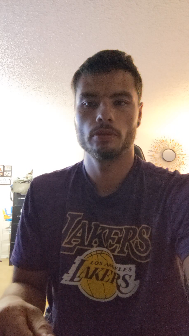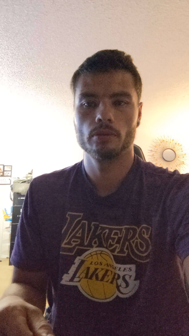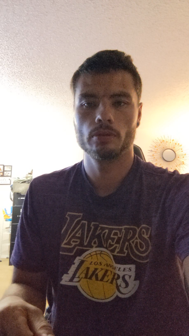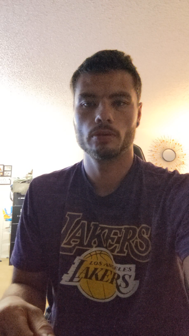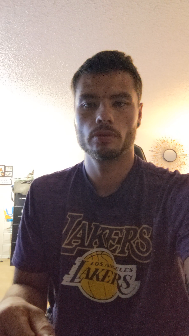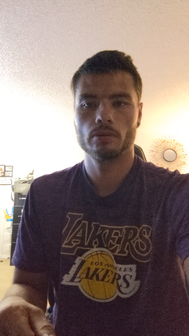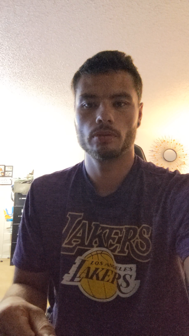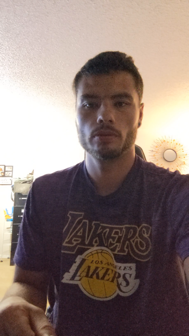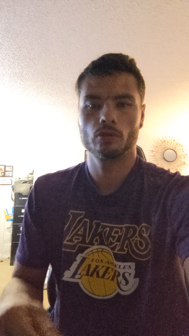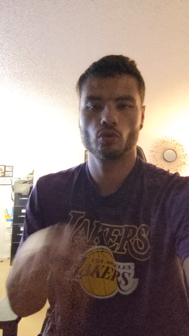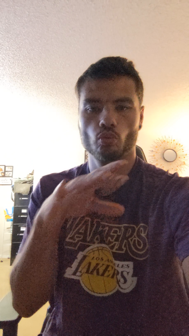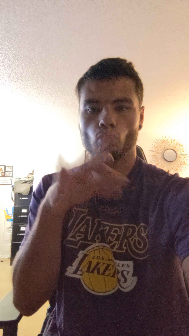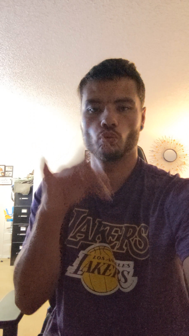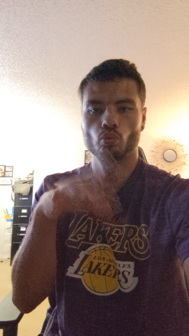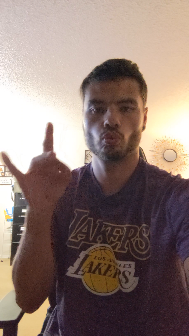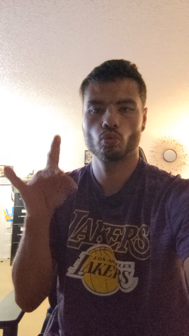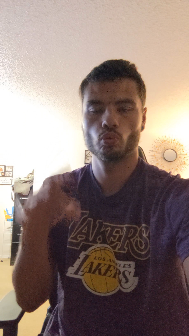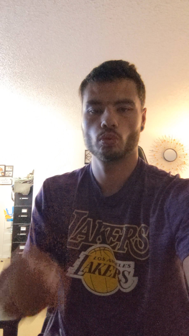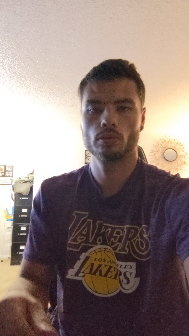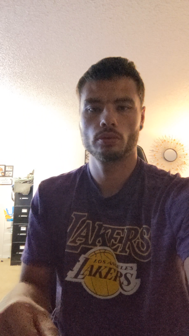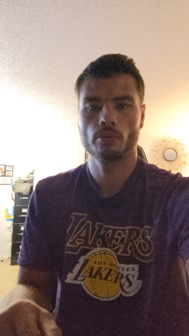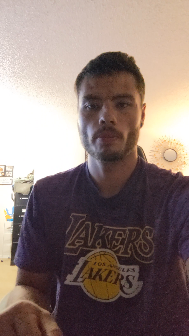choose